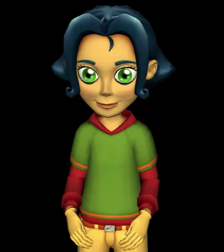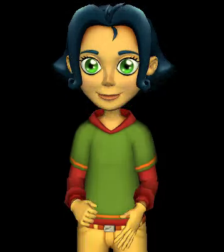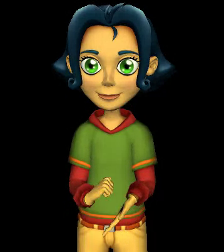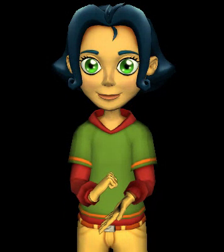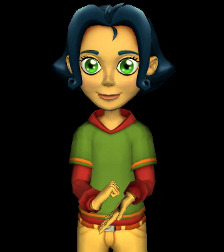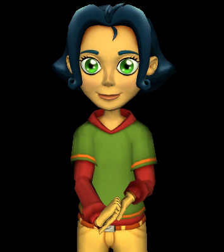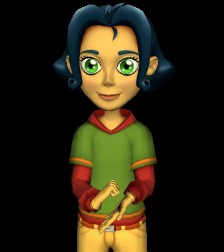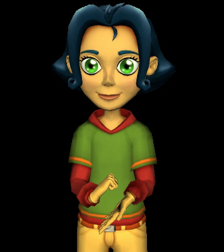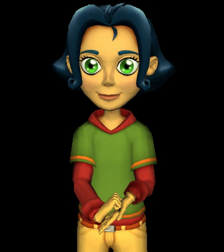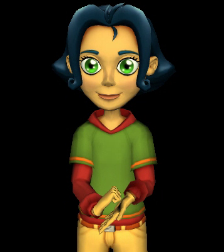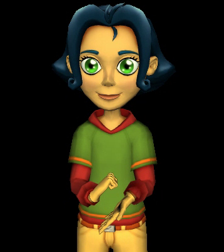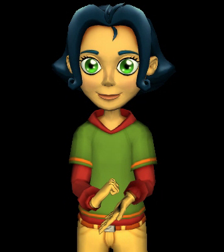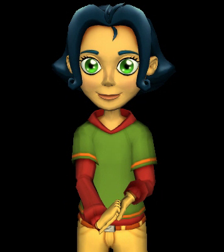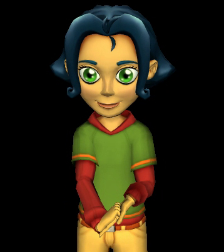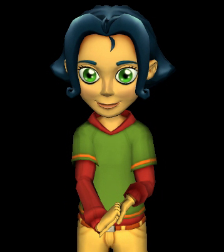شهية